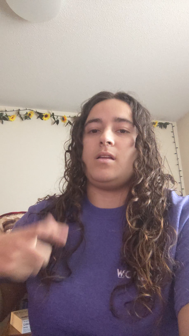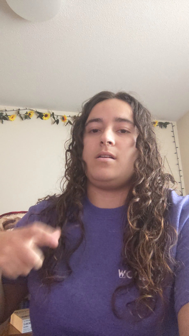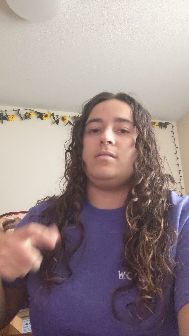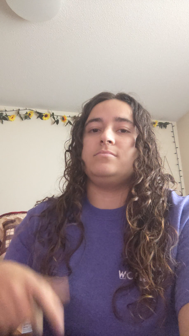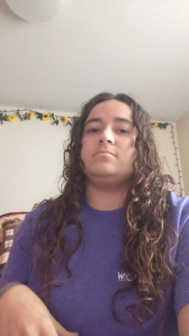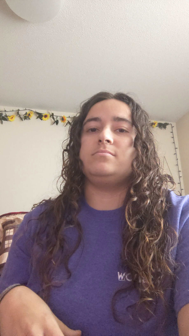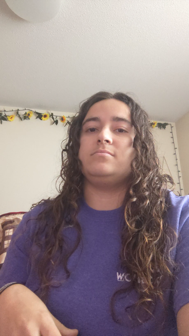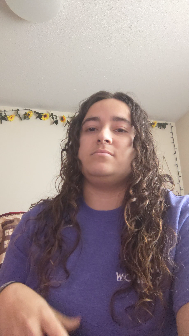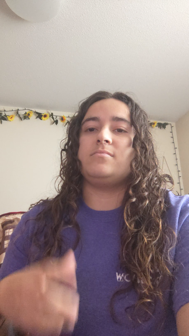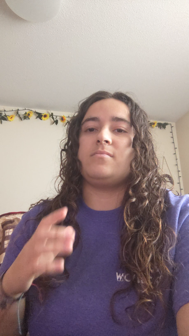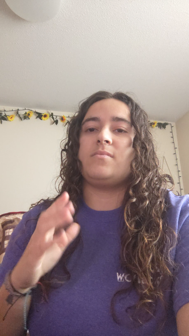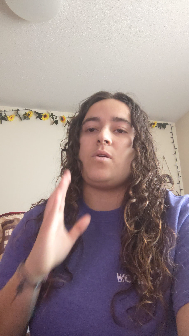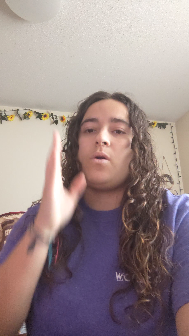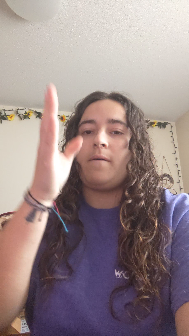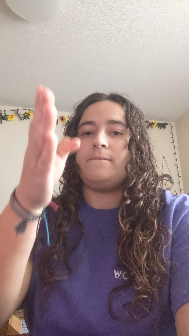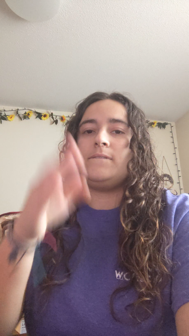over